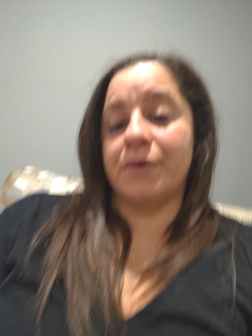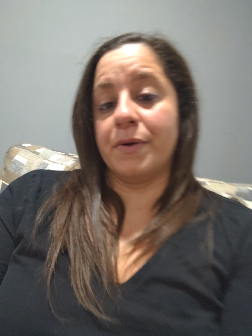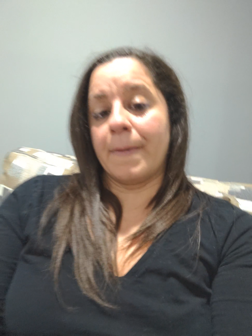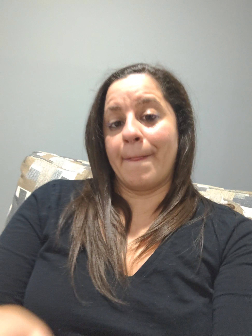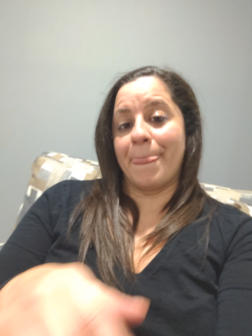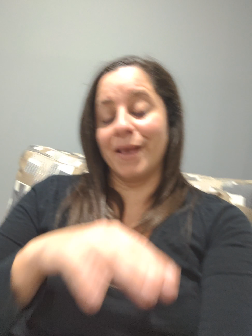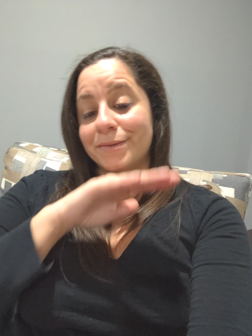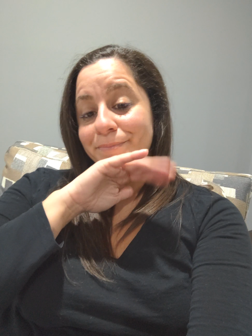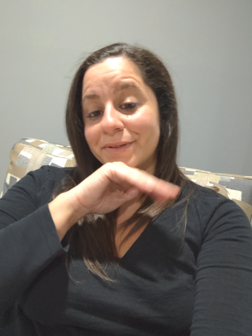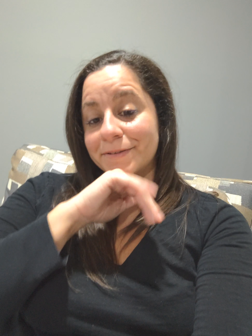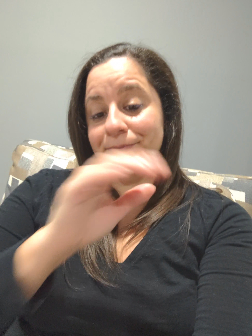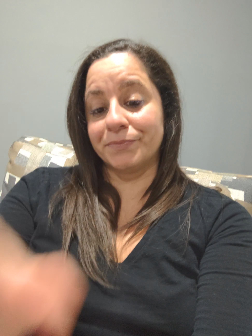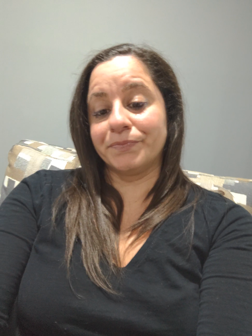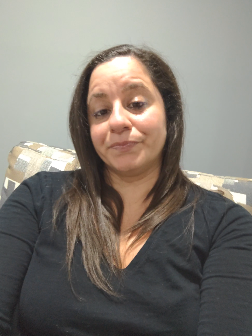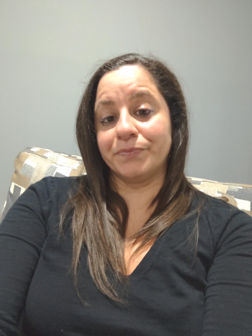pig